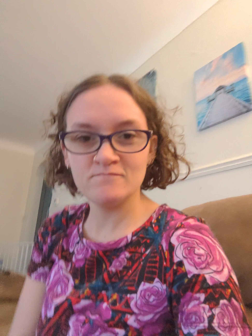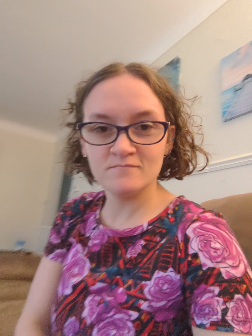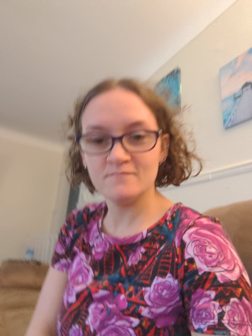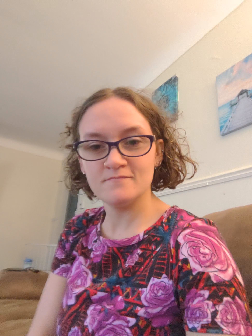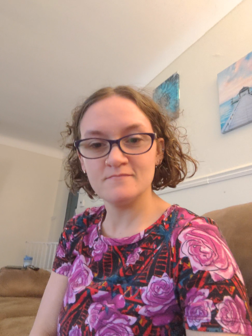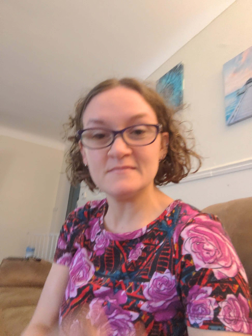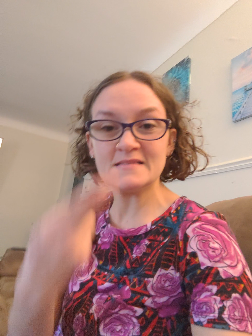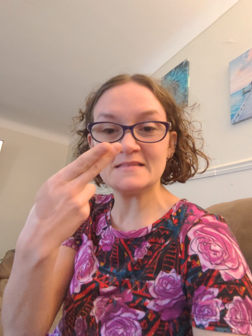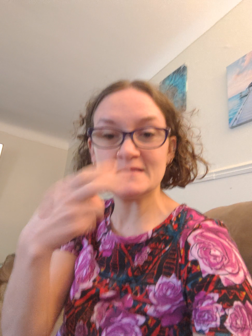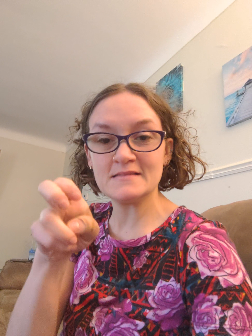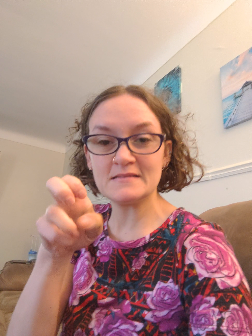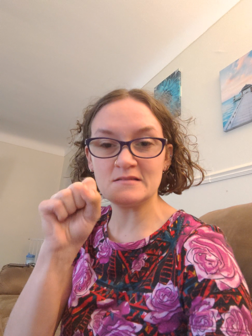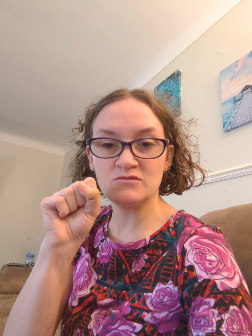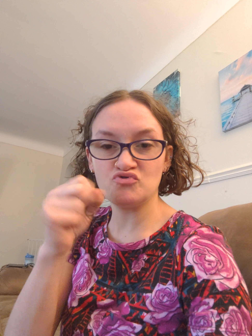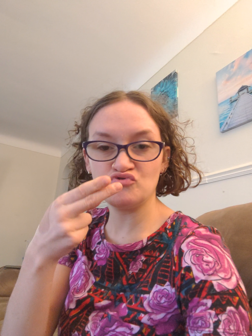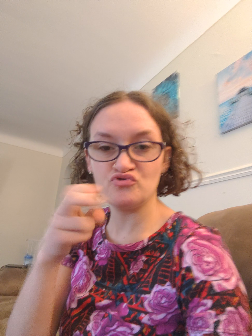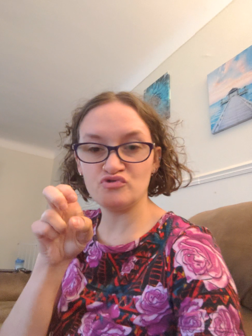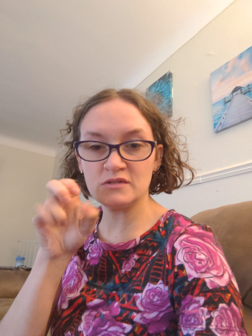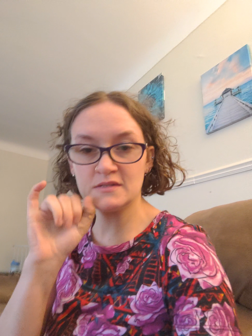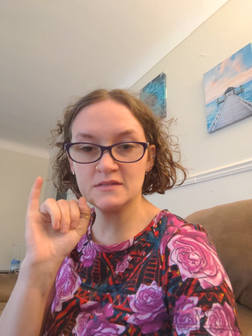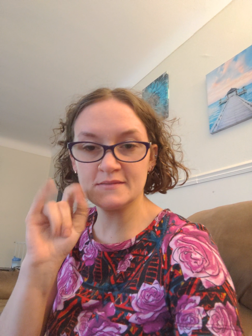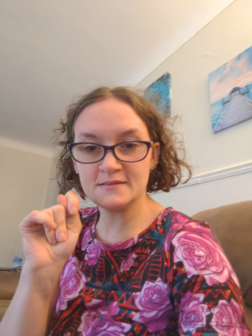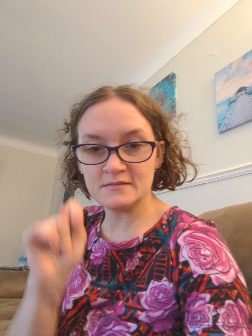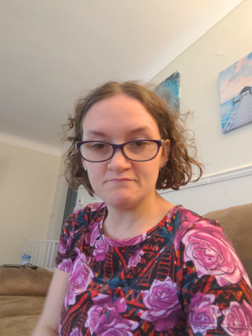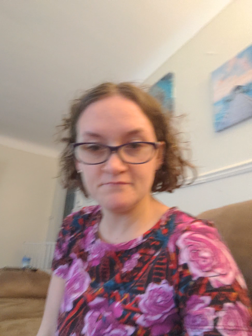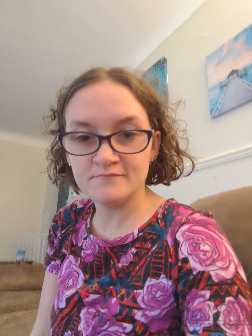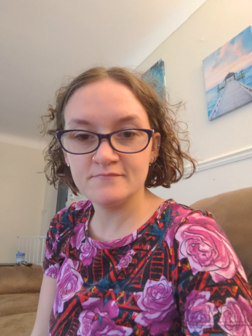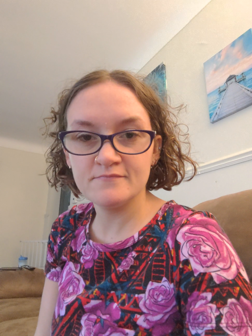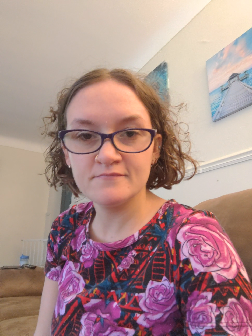he/she/it